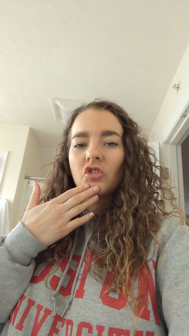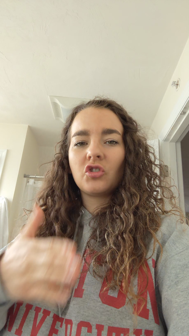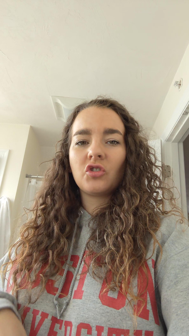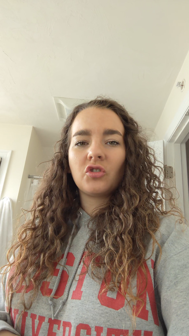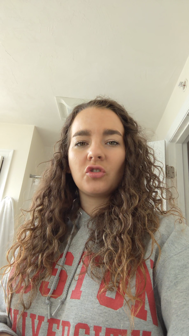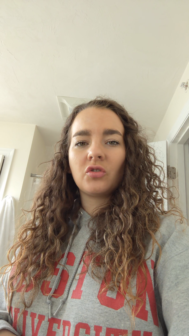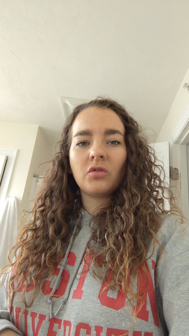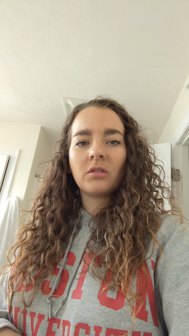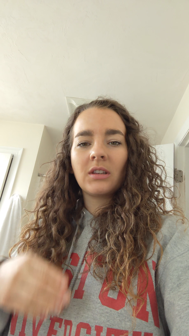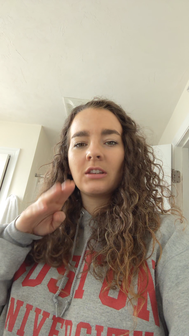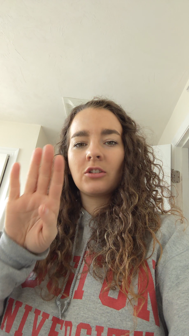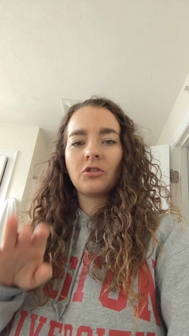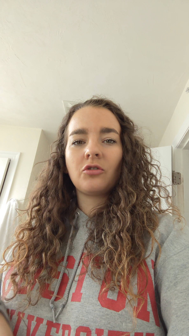enter